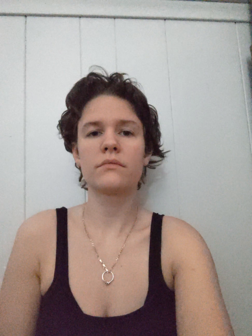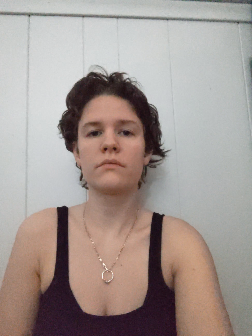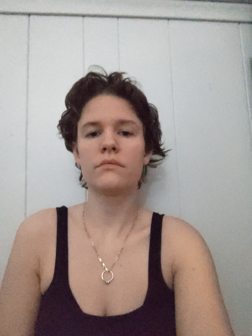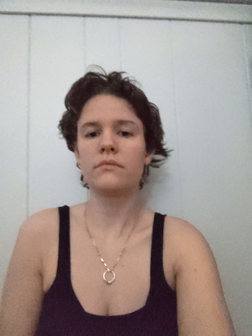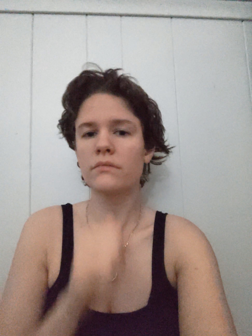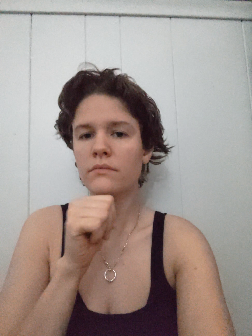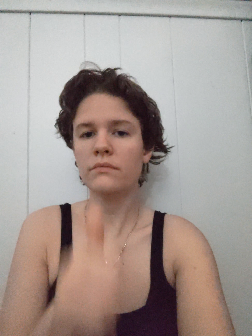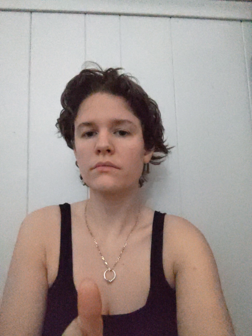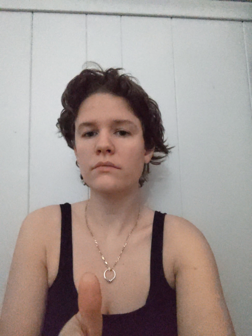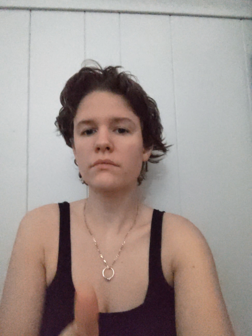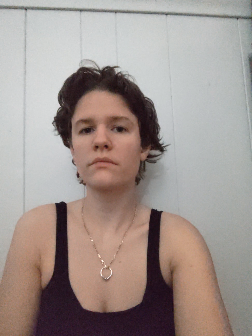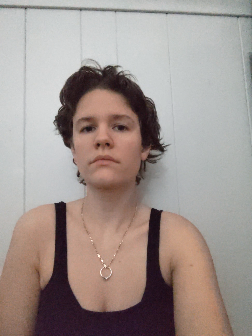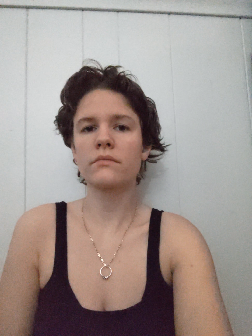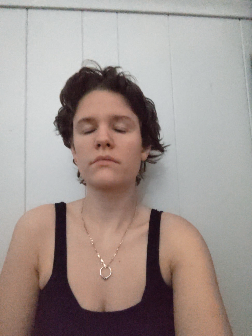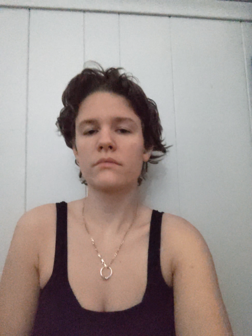not